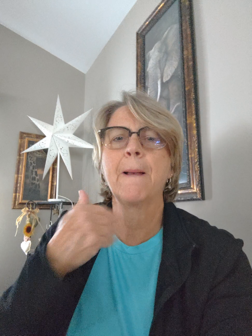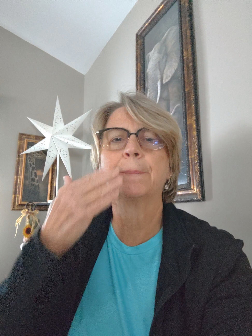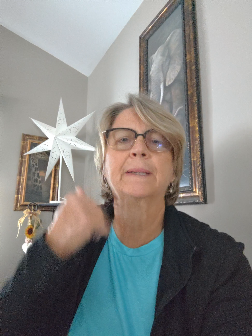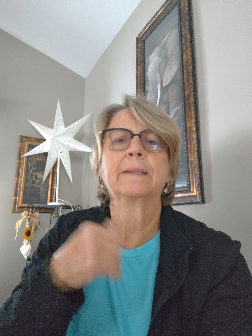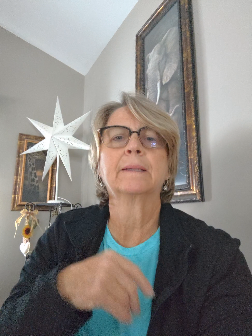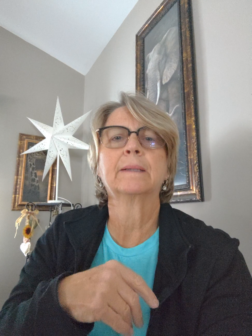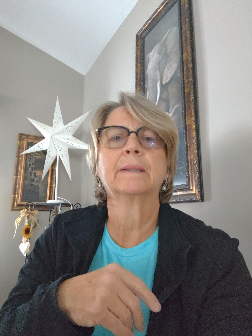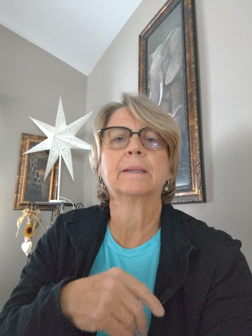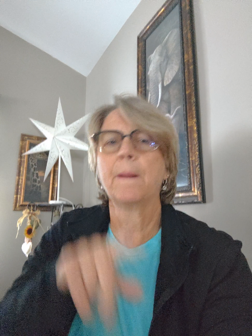napkin